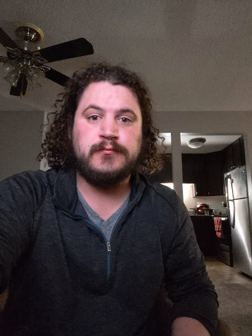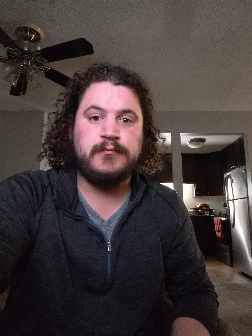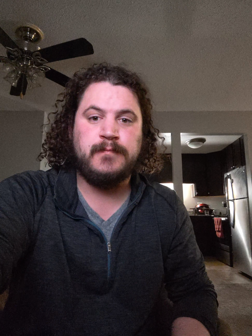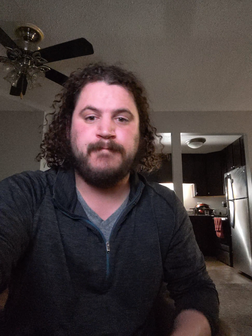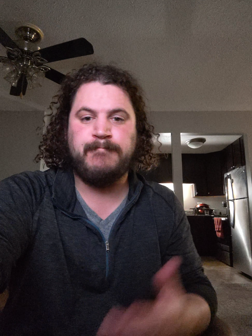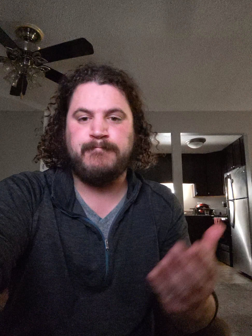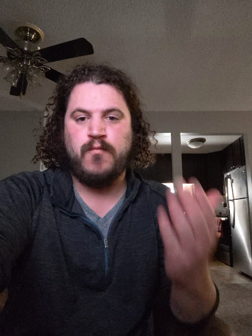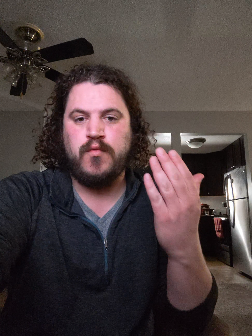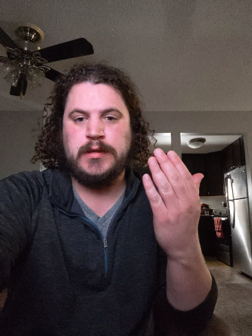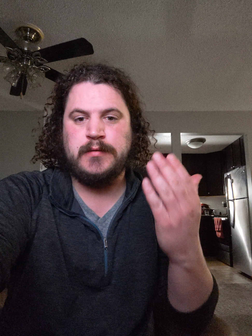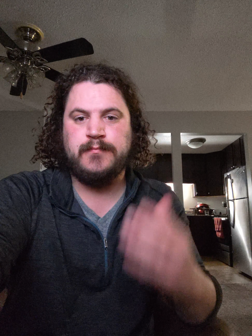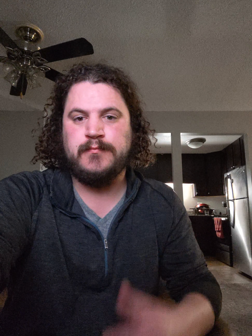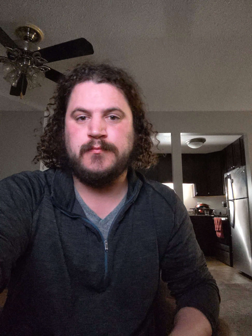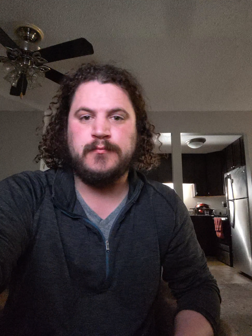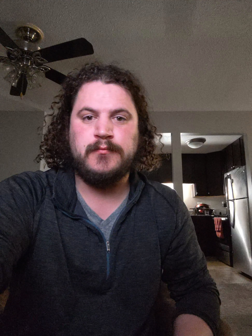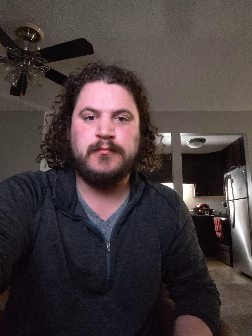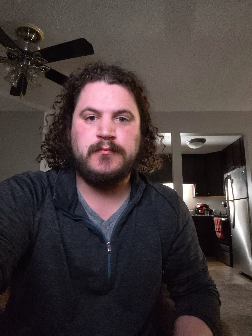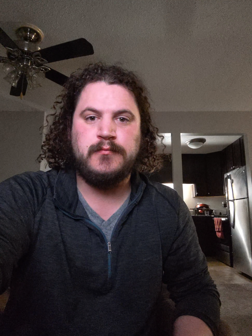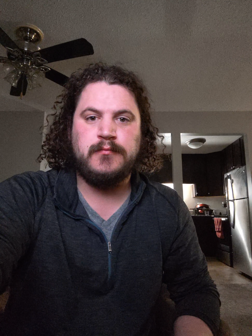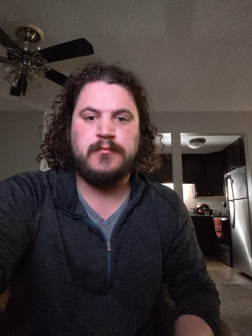morning